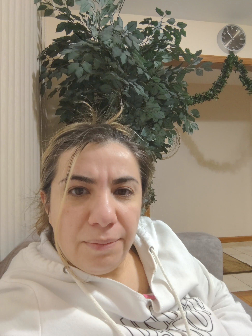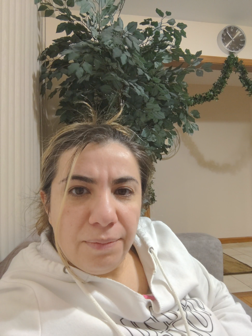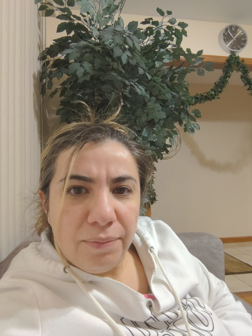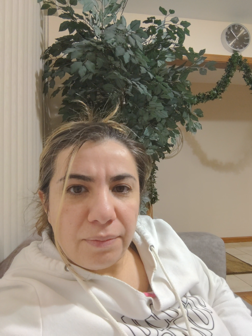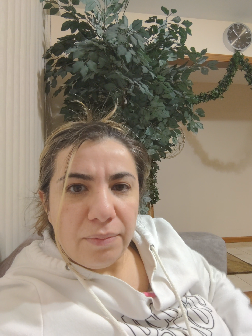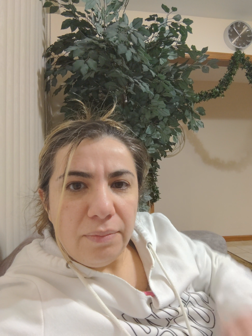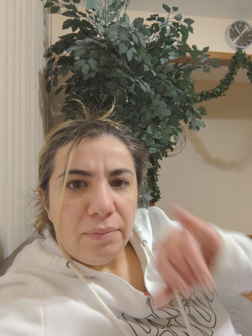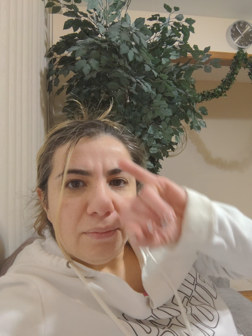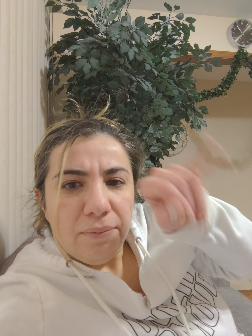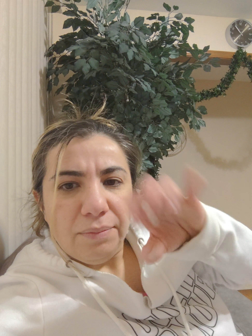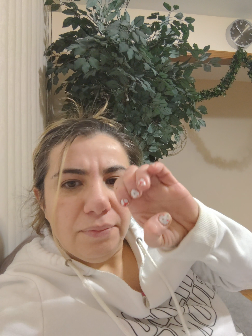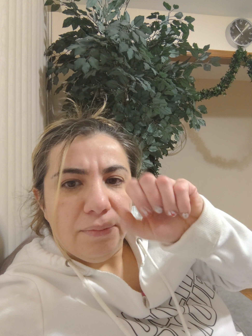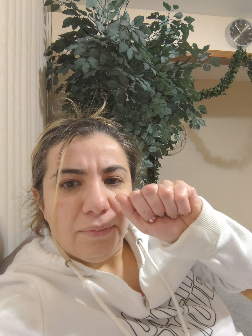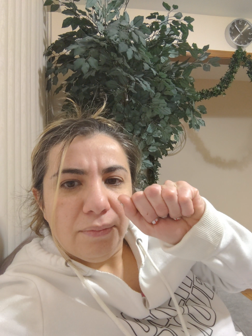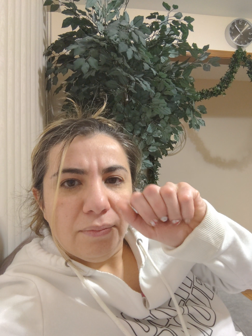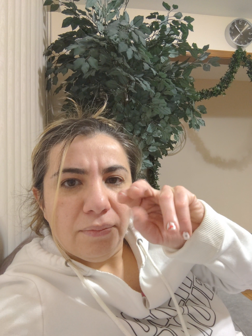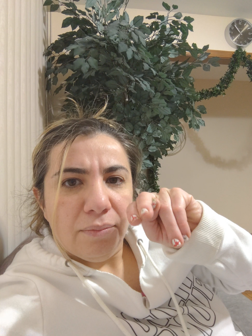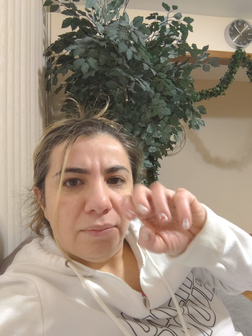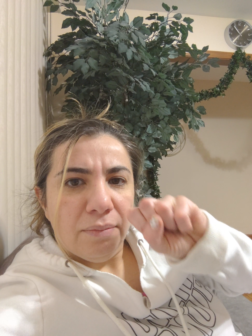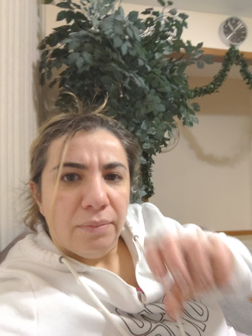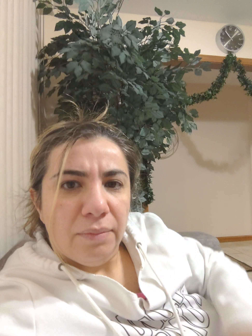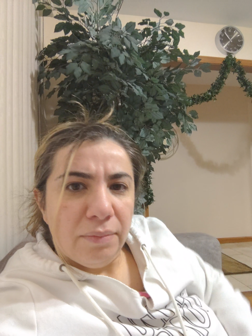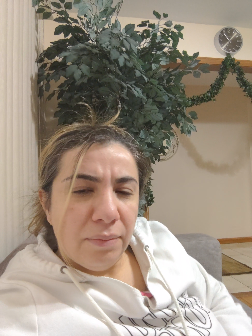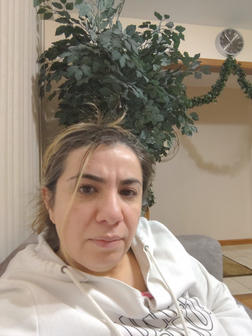jeans